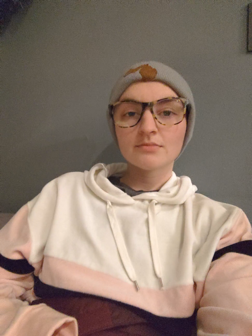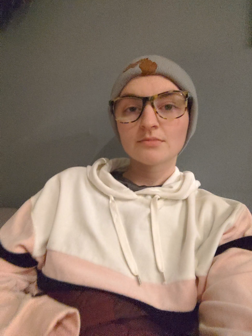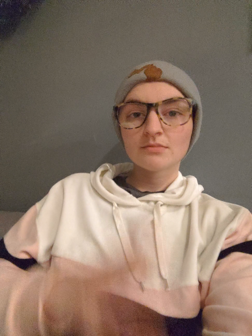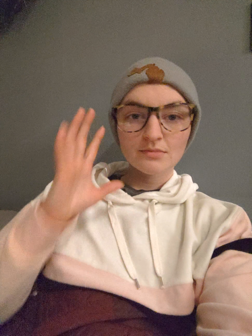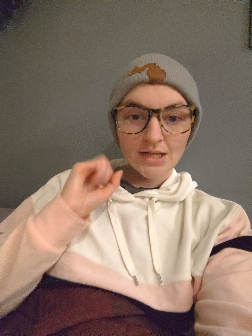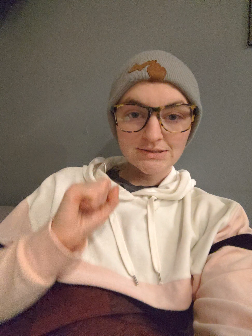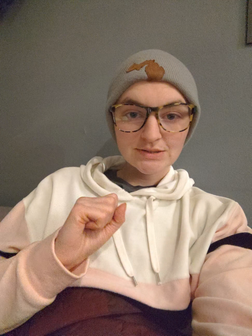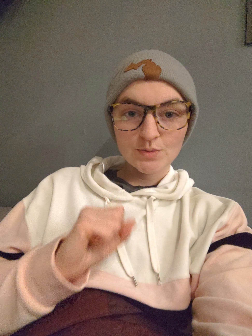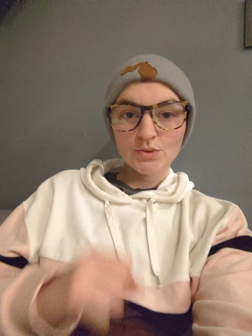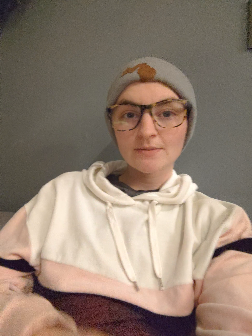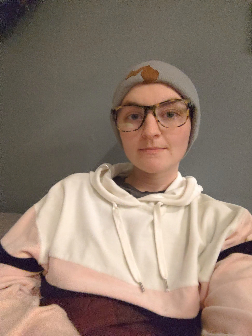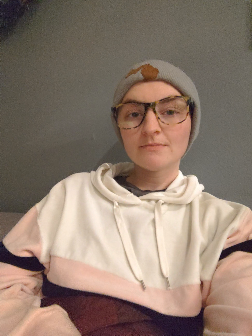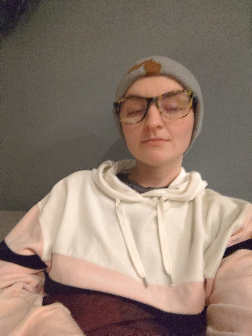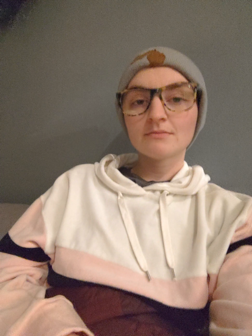loud